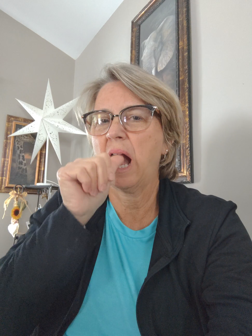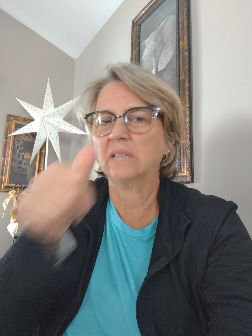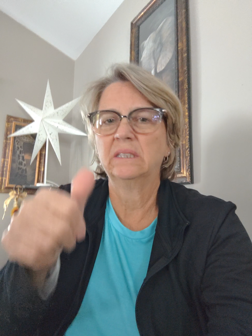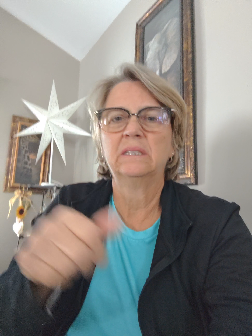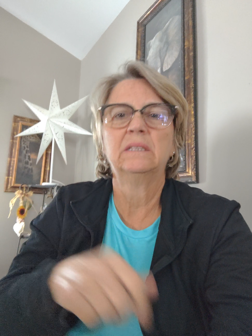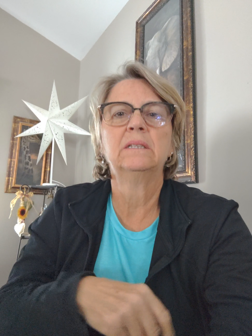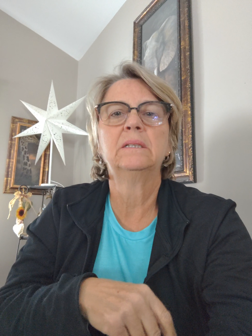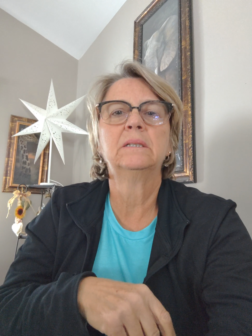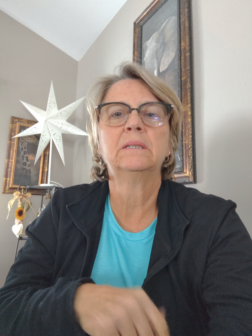nuts